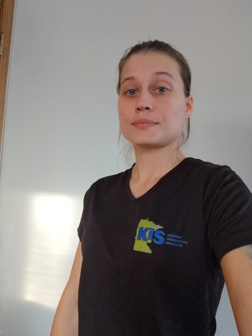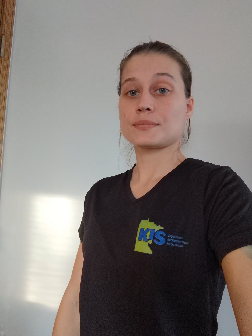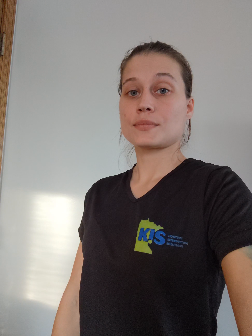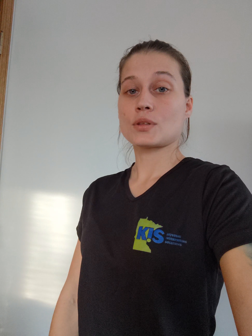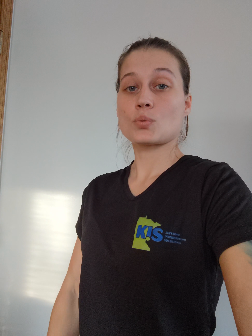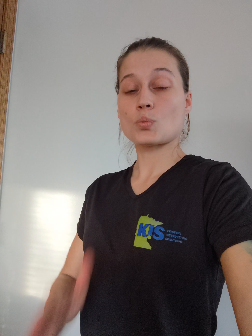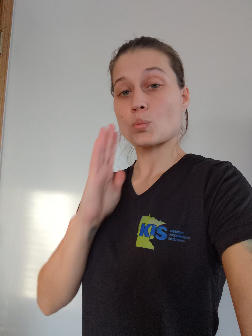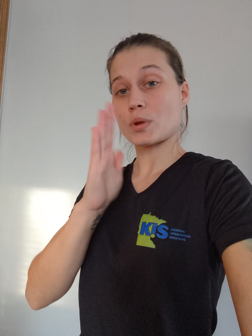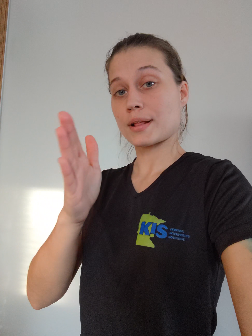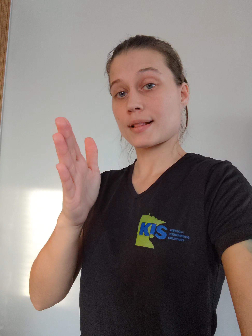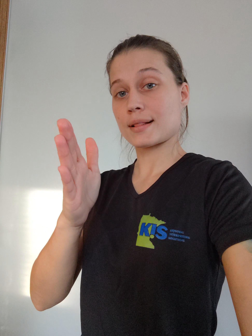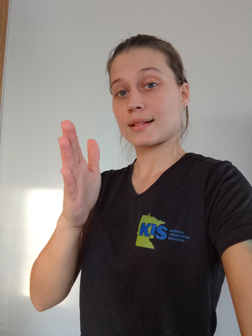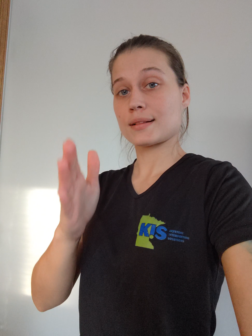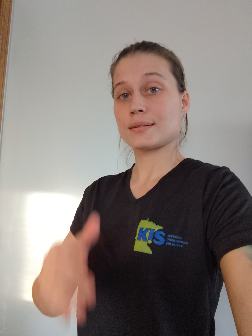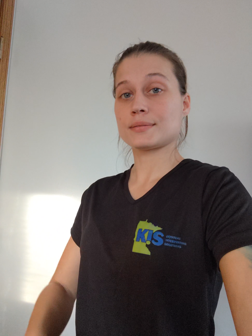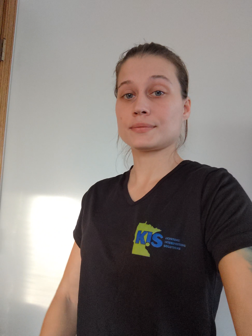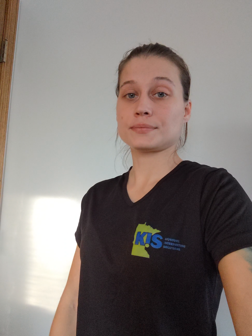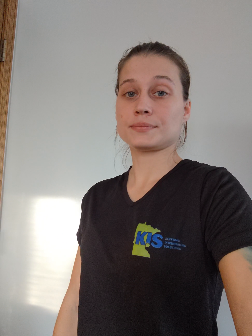will